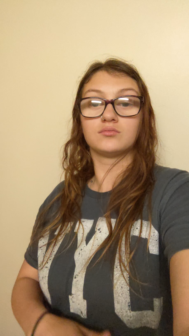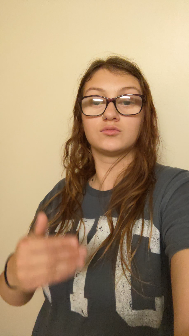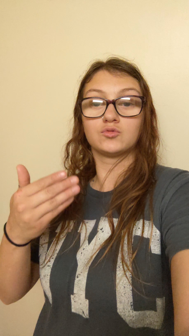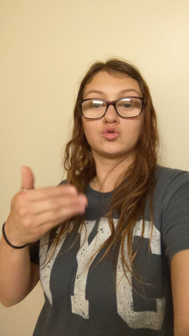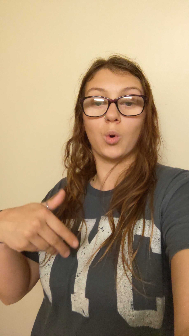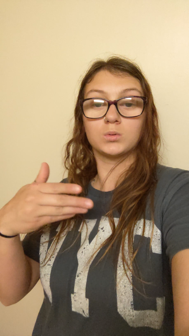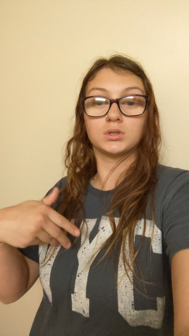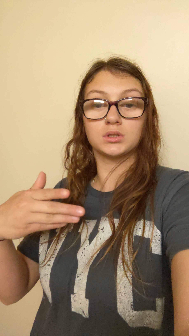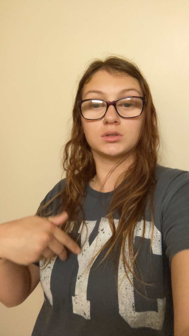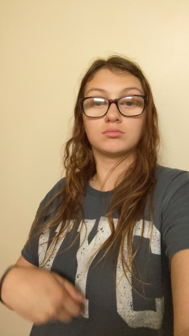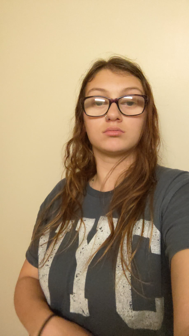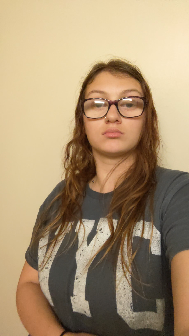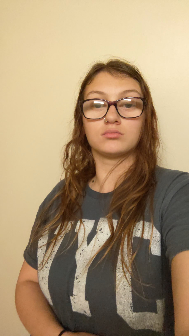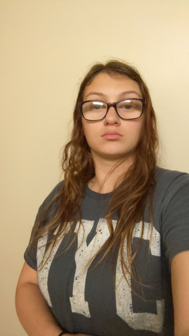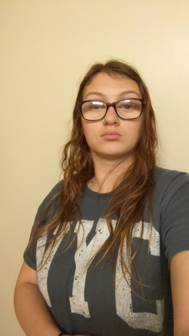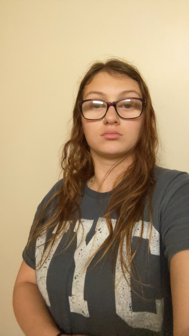shorts